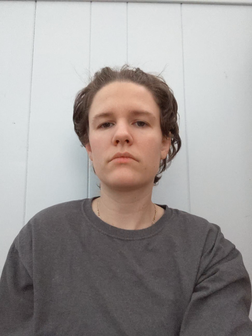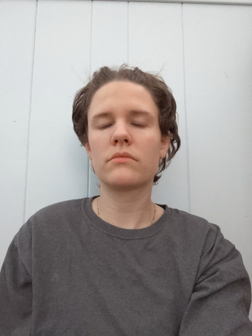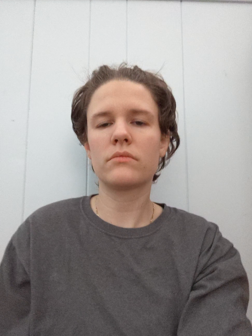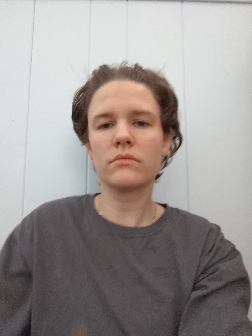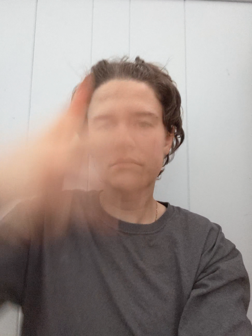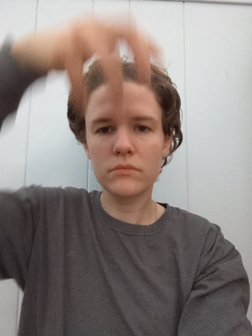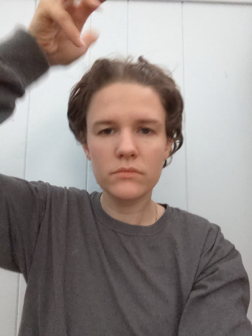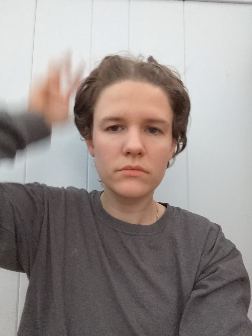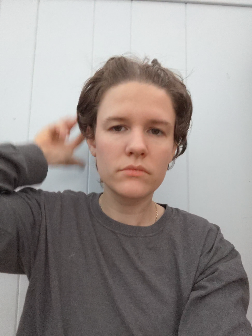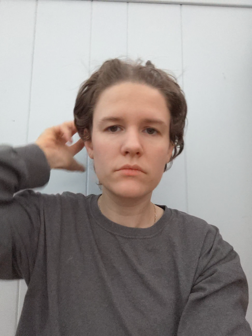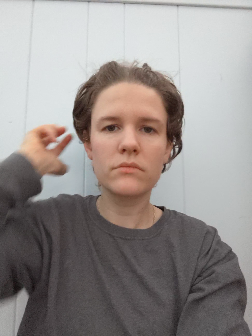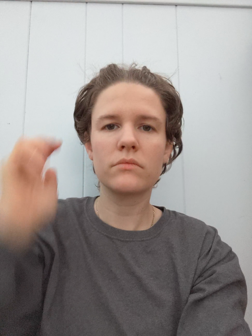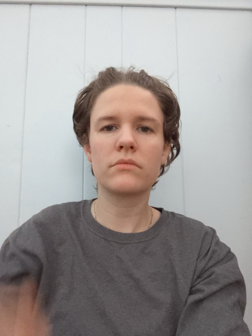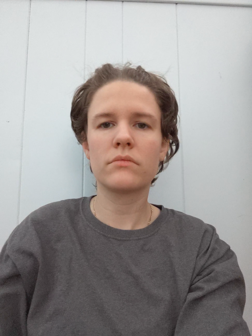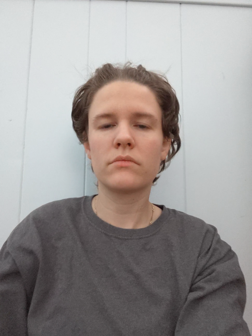lion